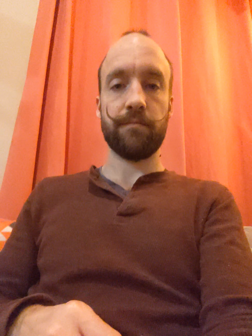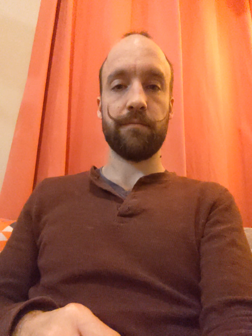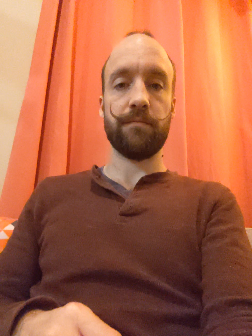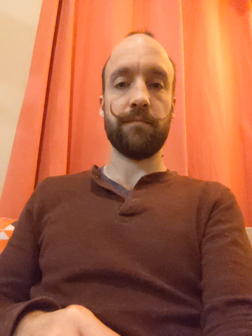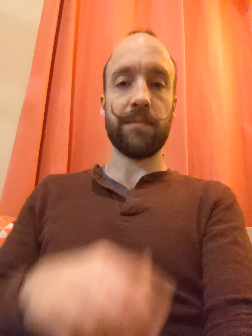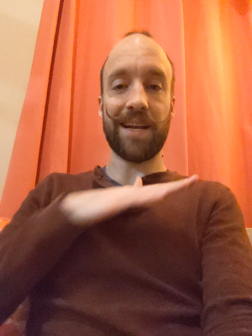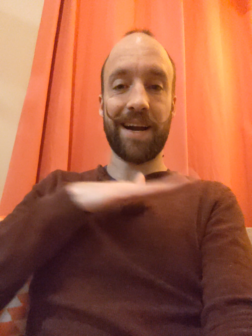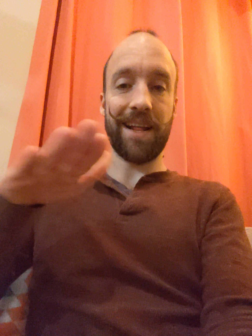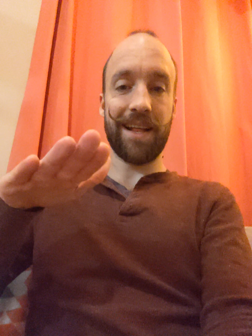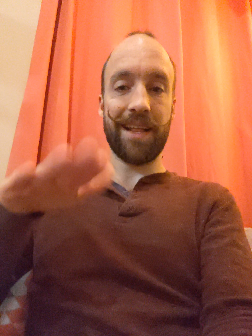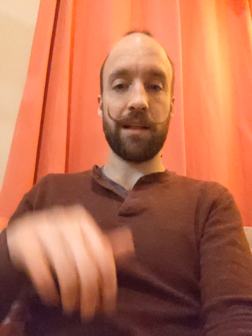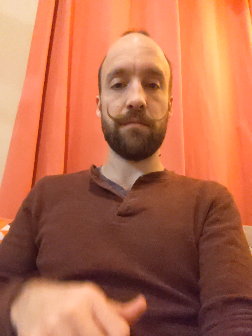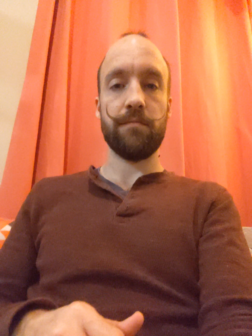clean